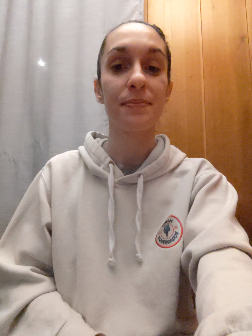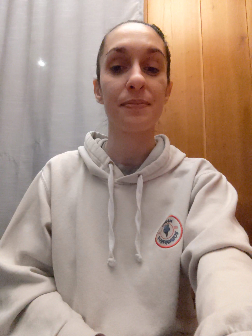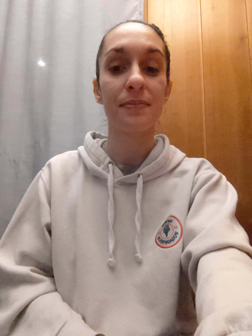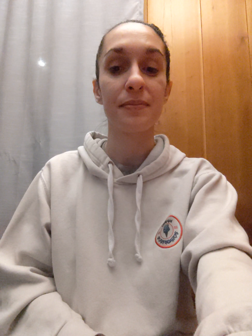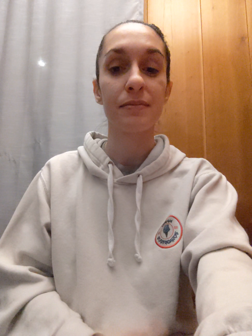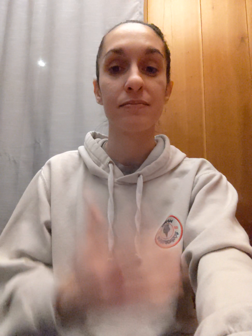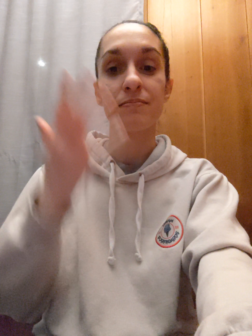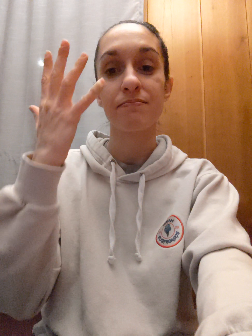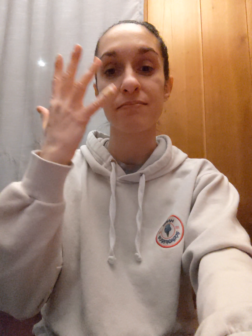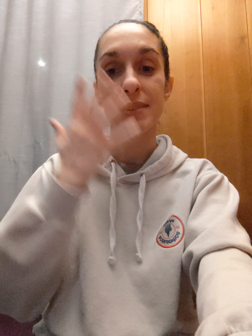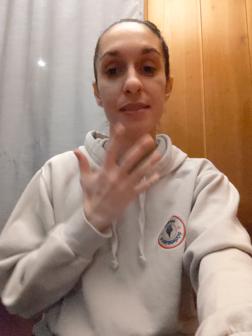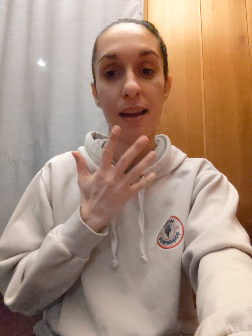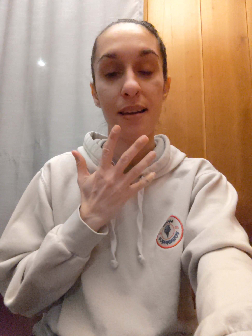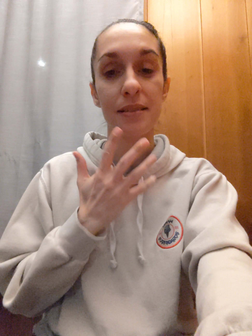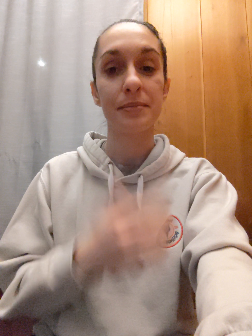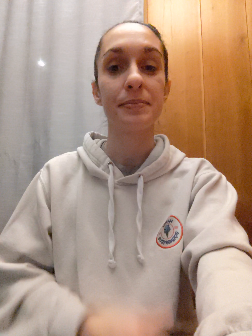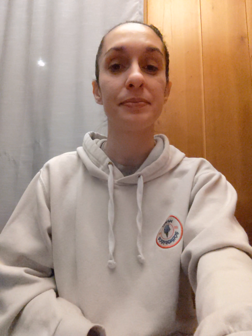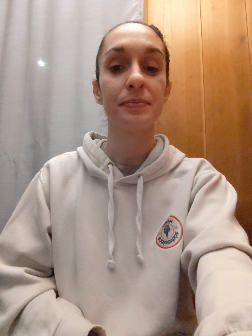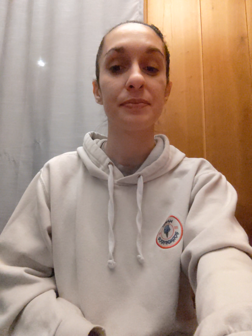sad